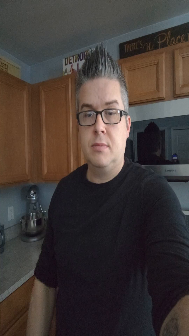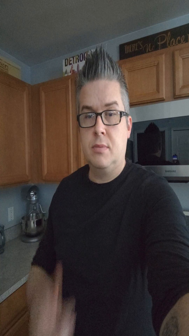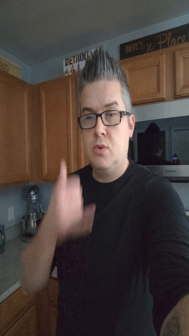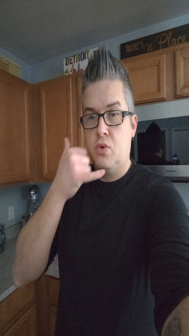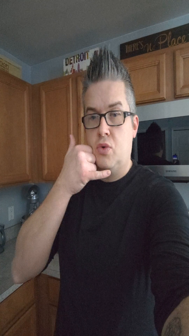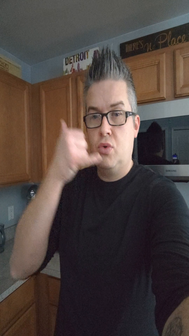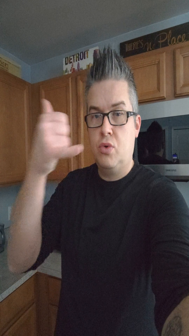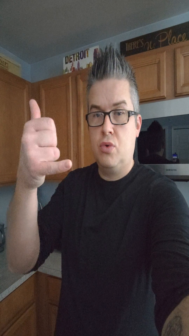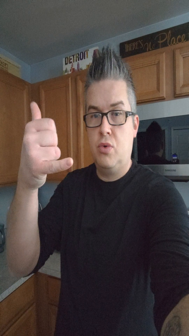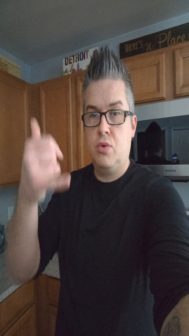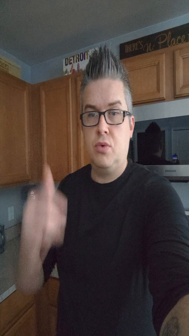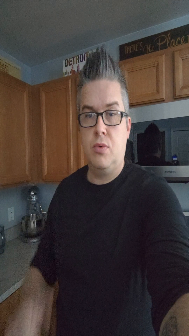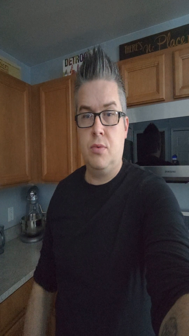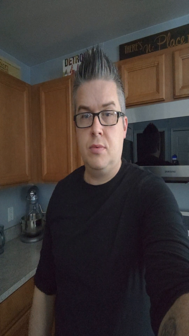call on the phone